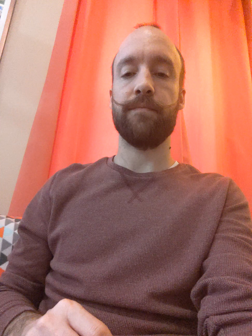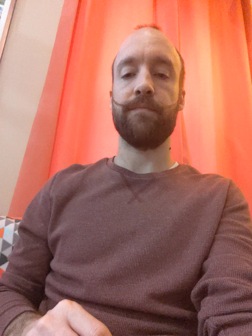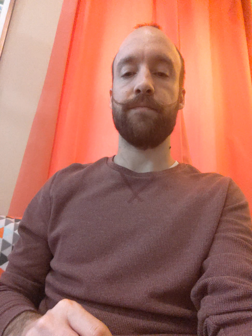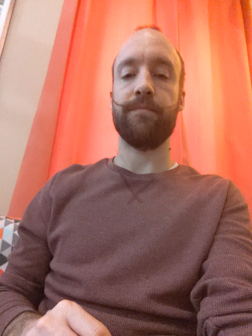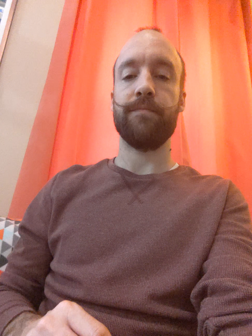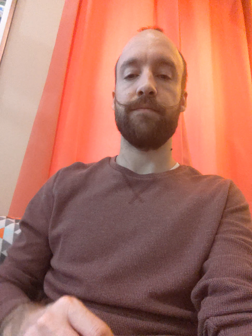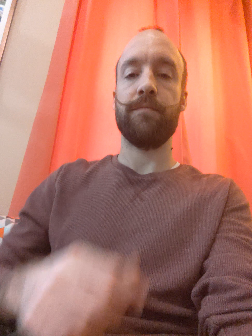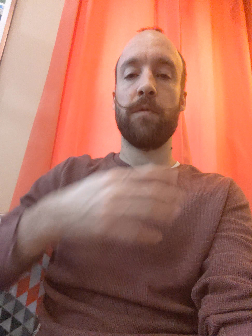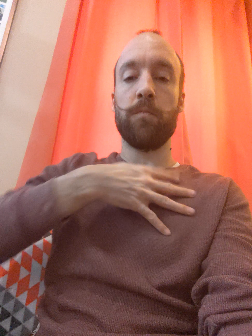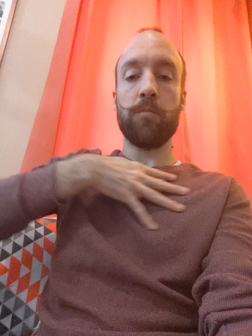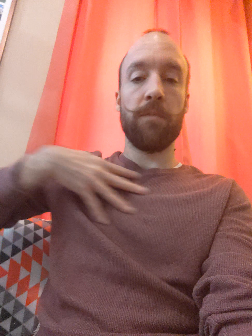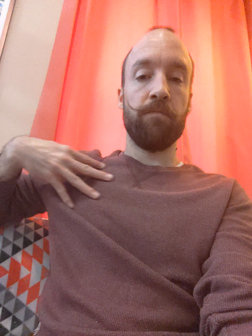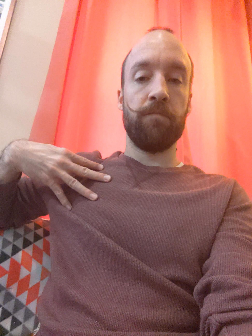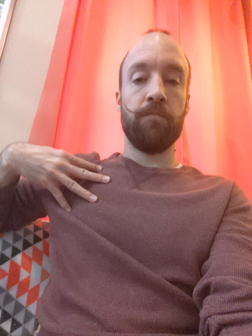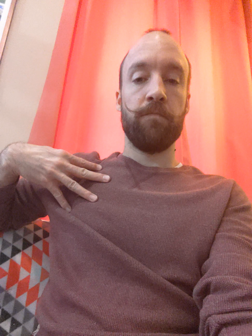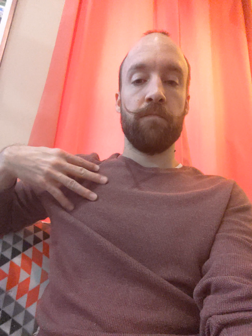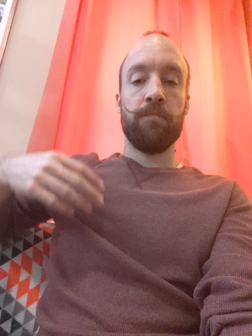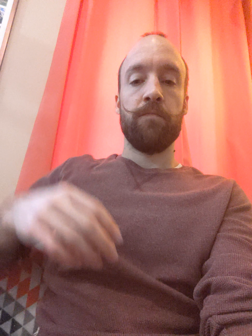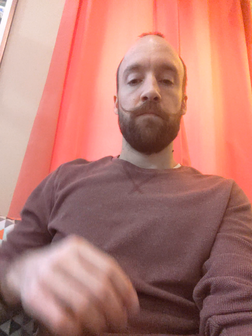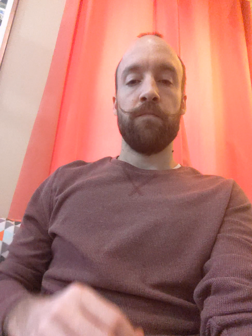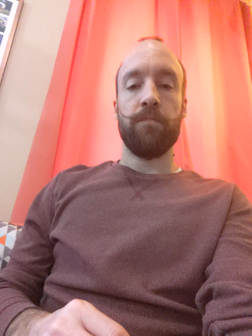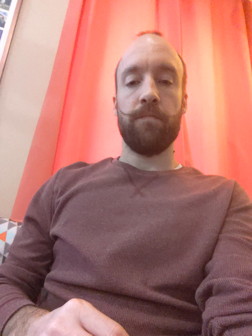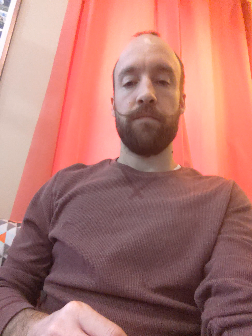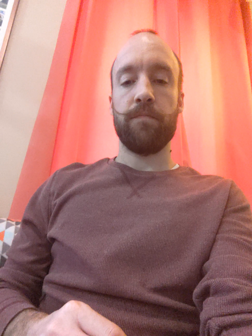zebra